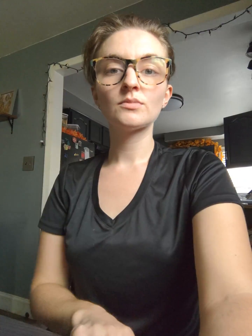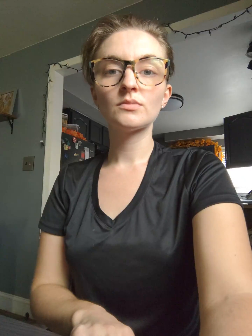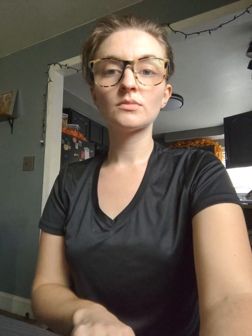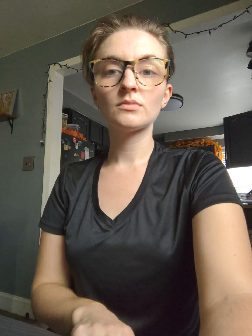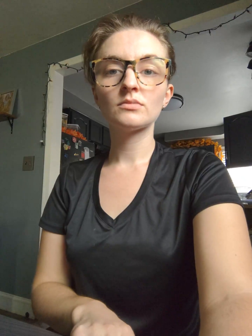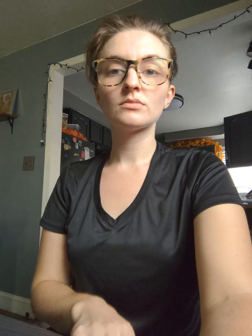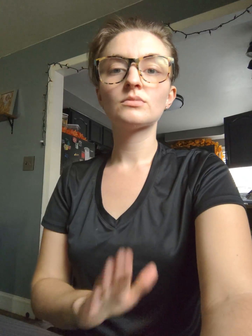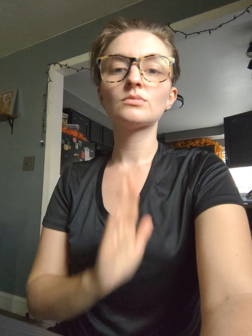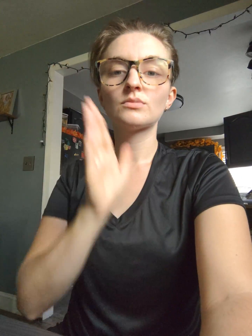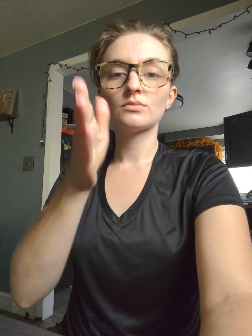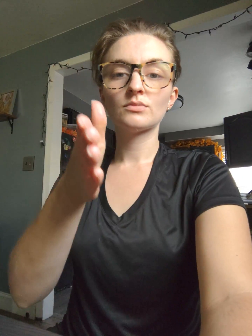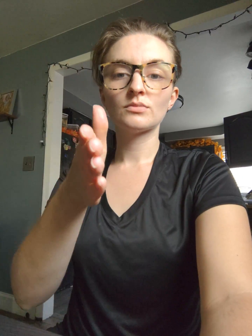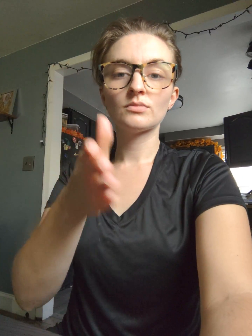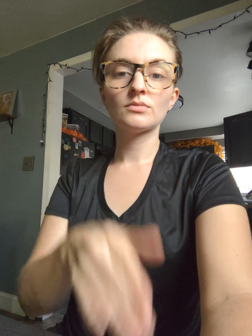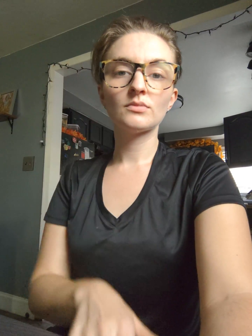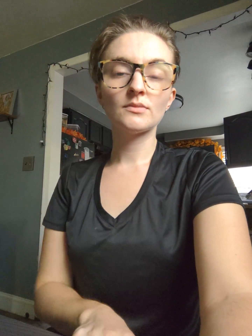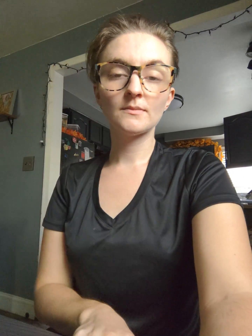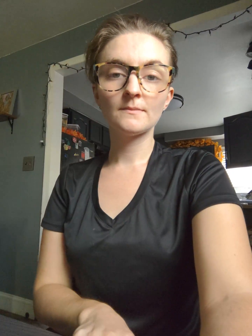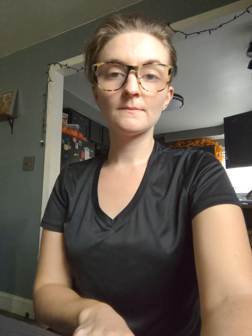over